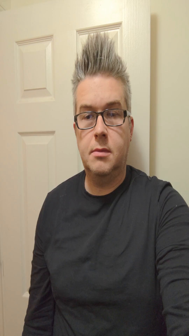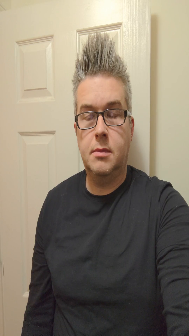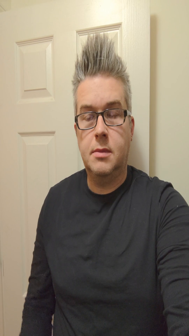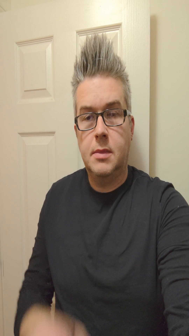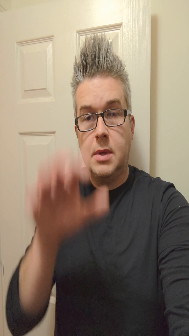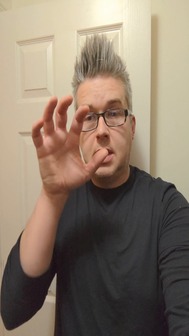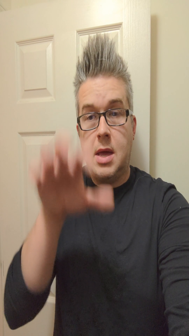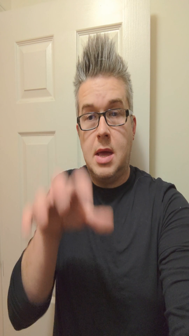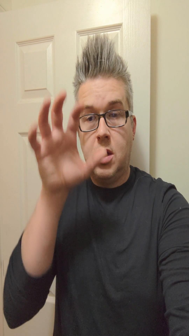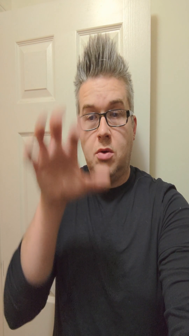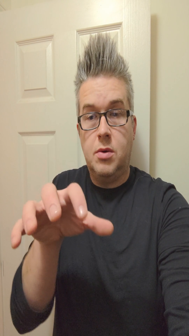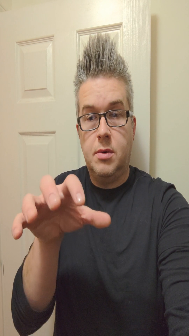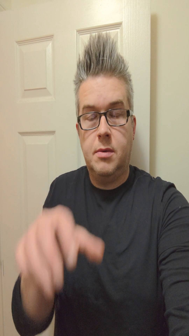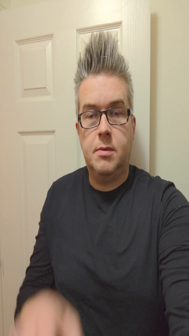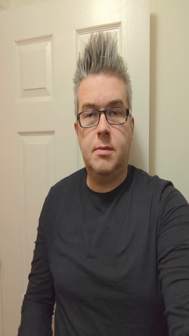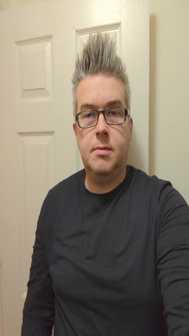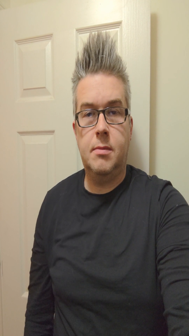alligator